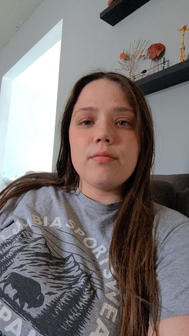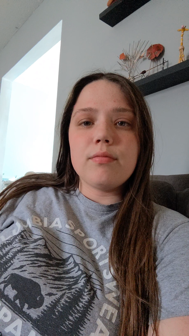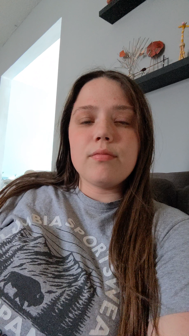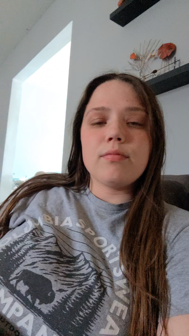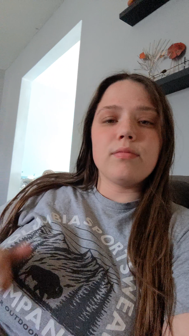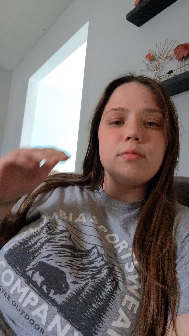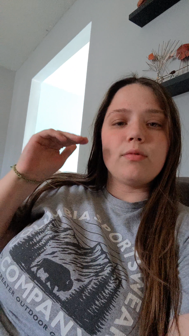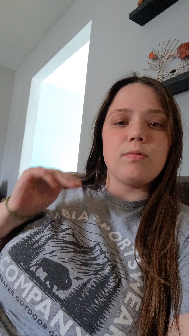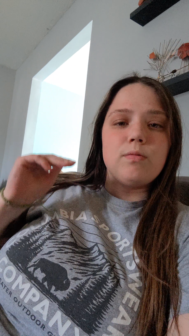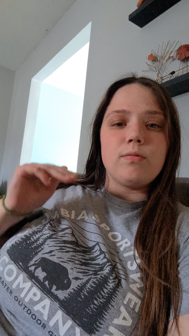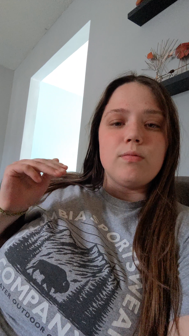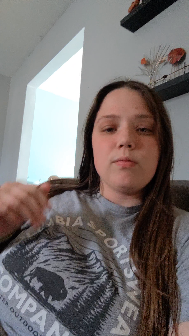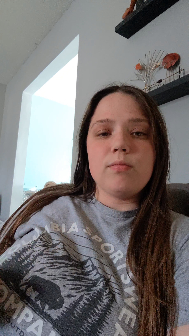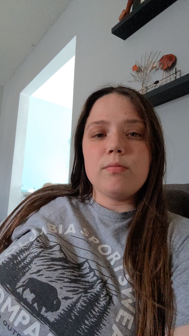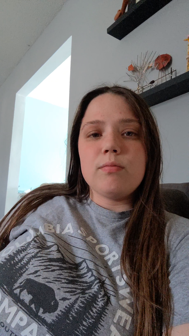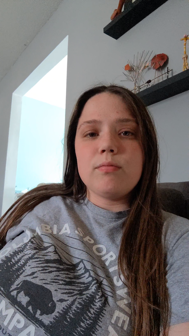little